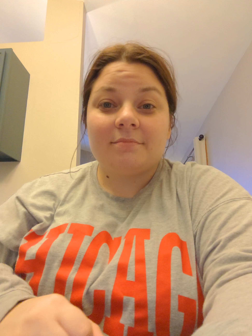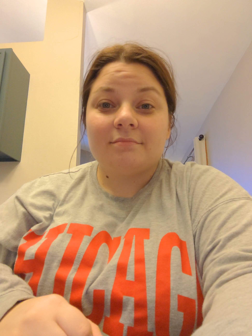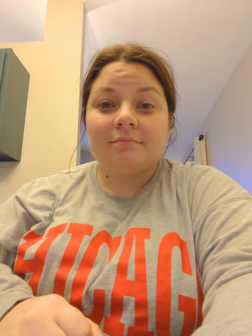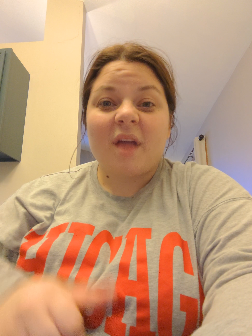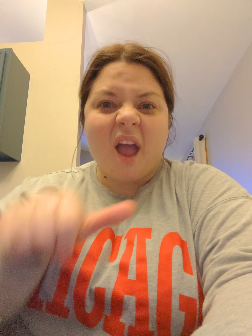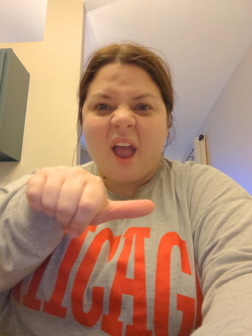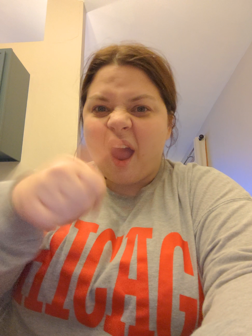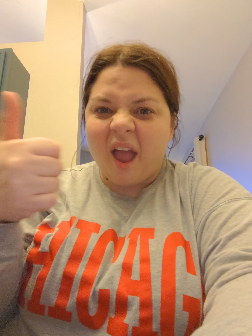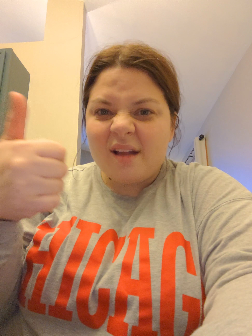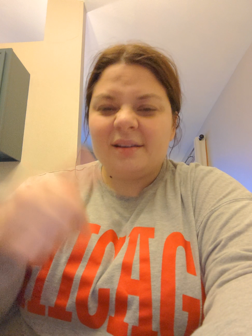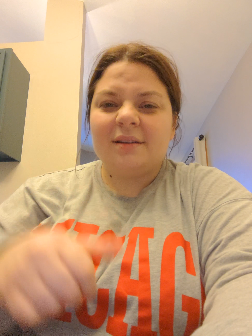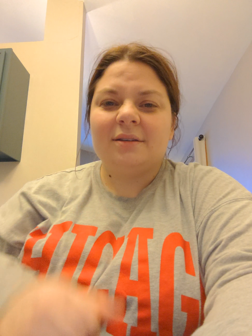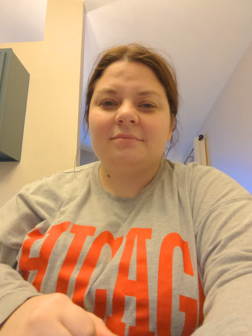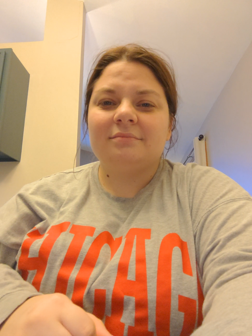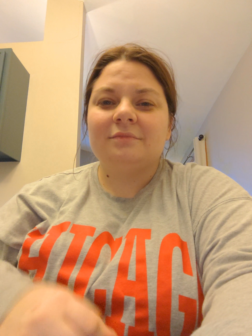any